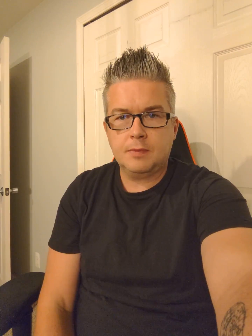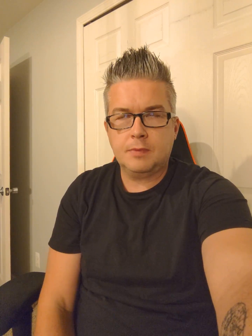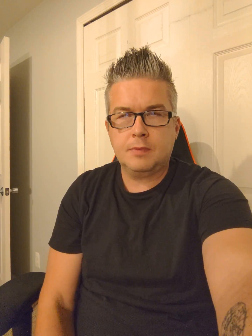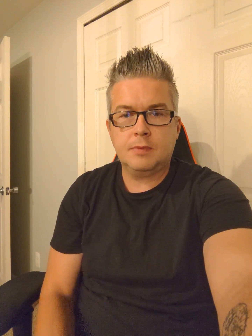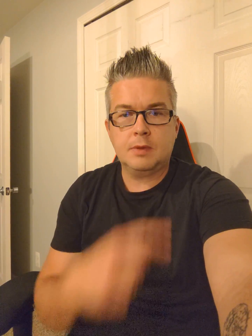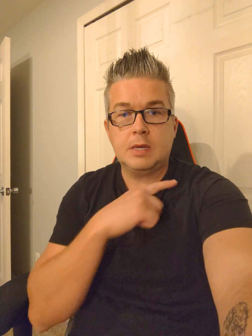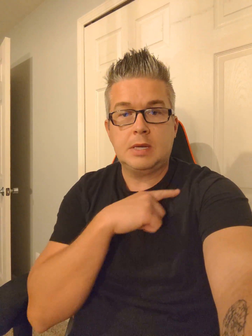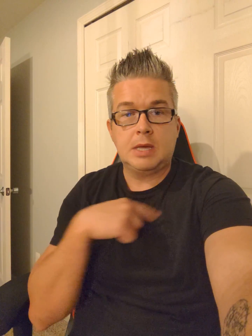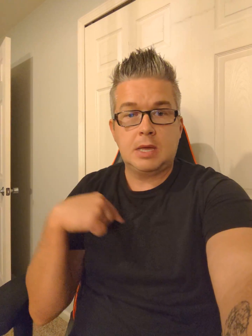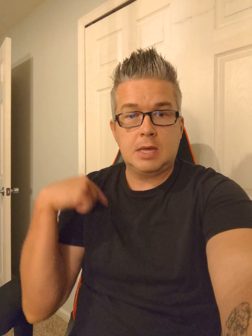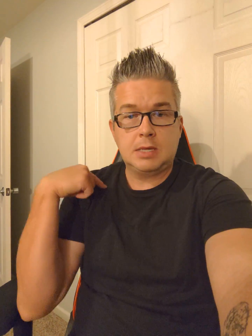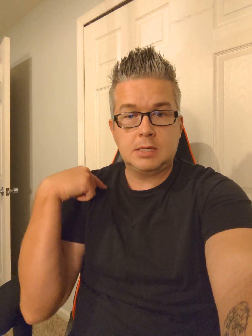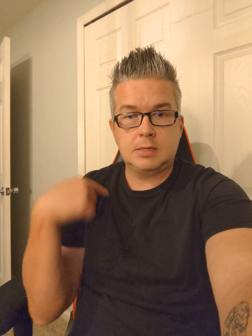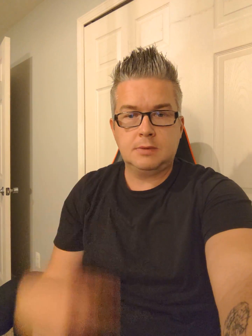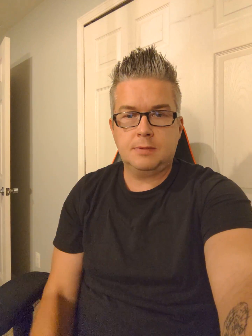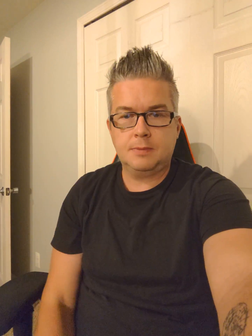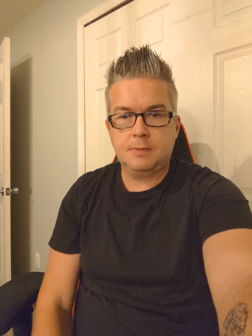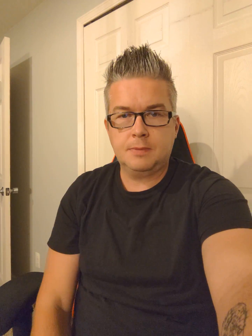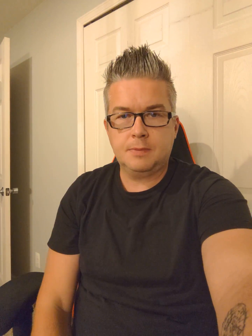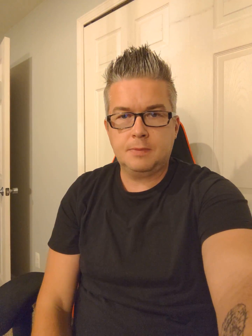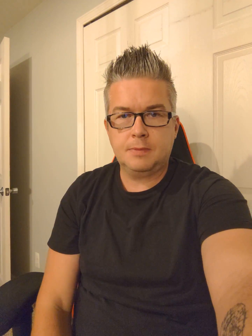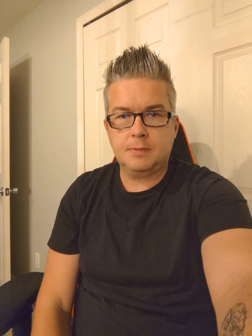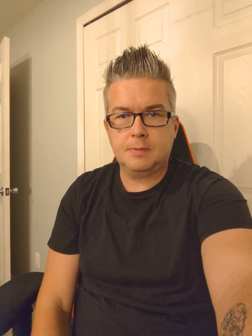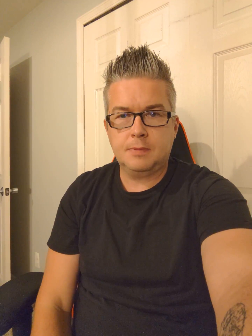necklace